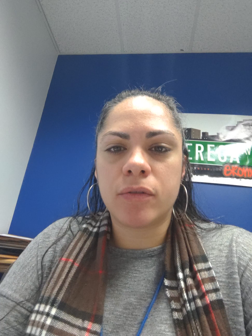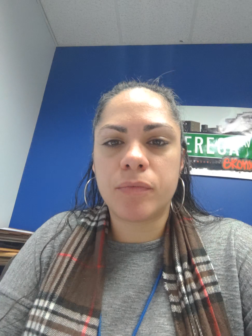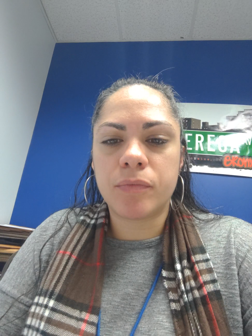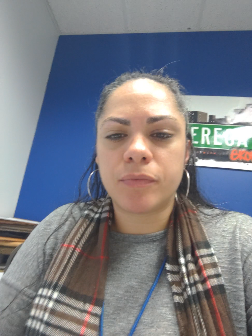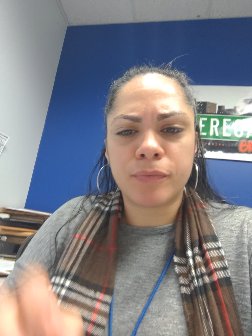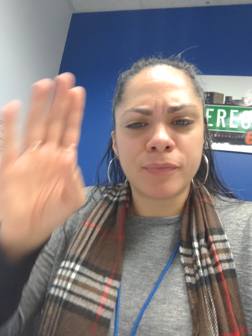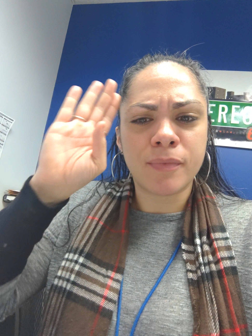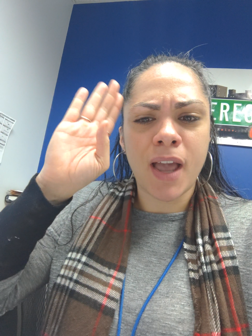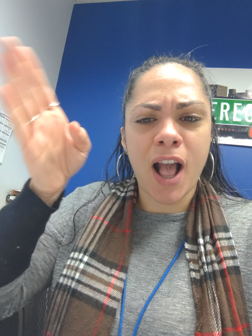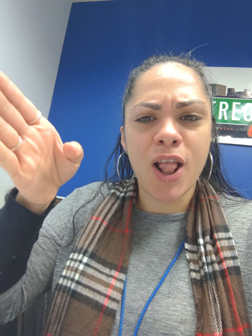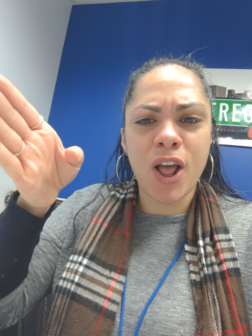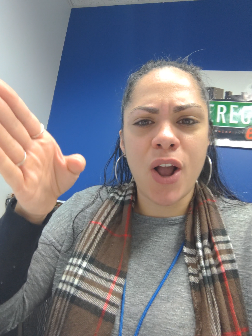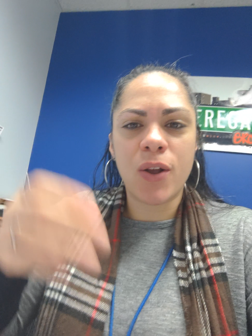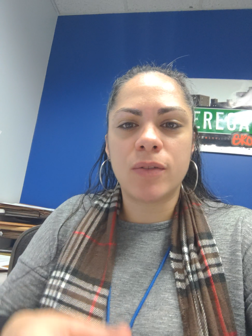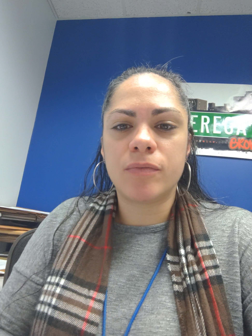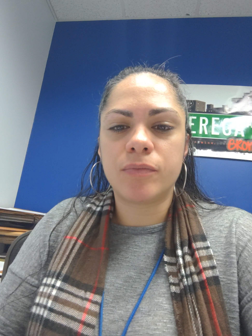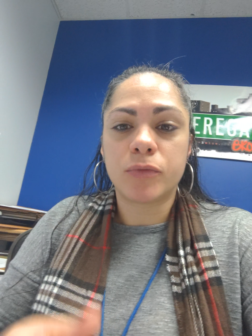hello